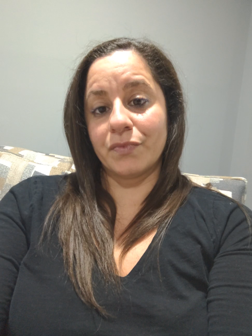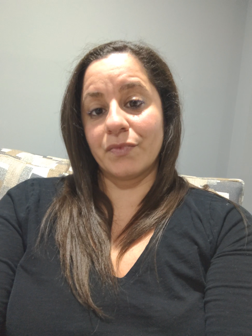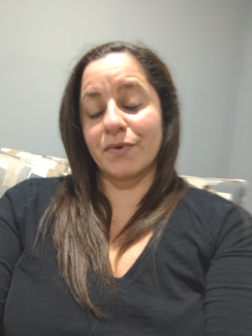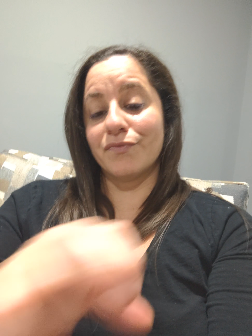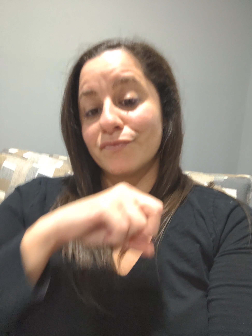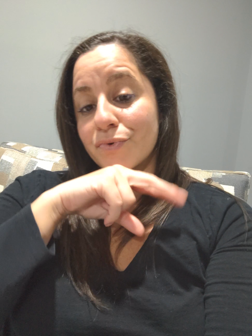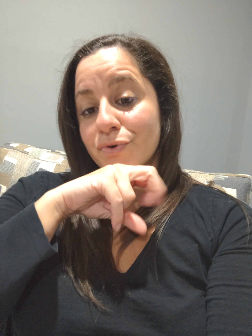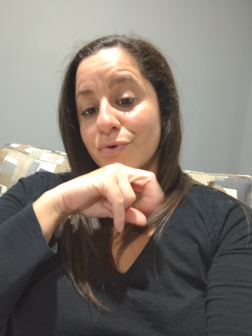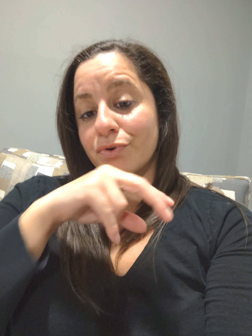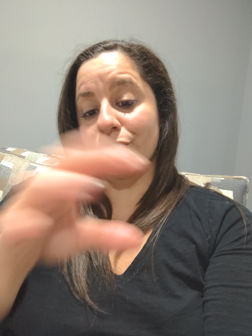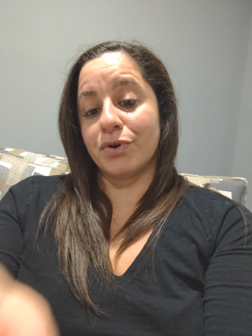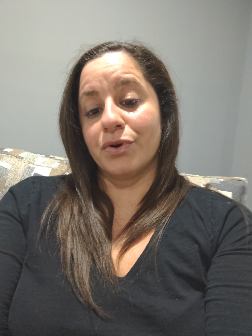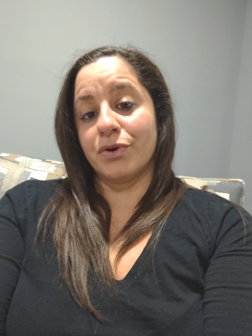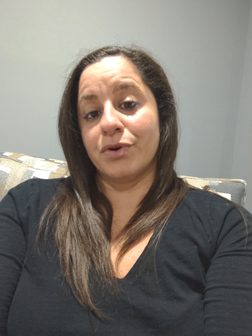frog